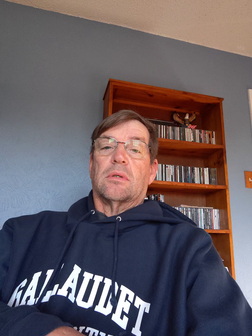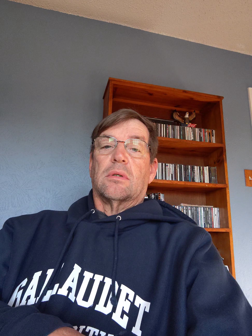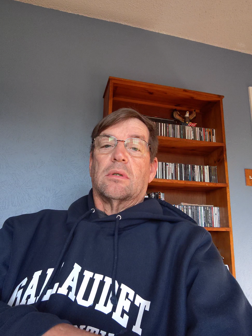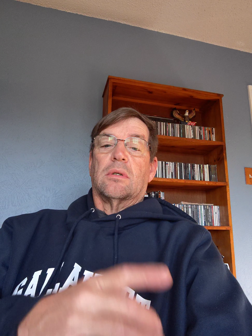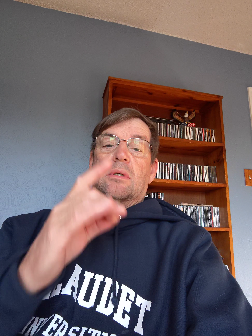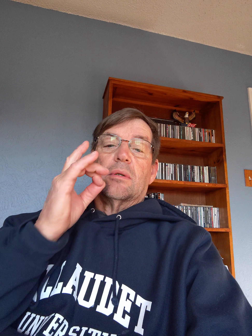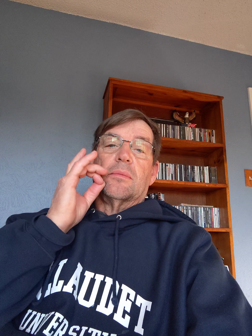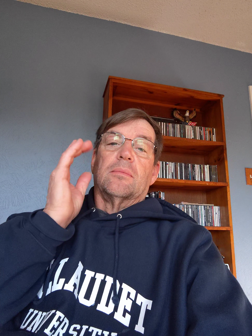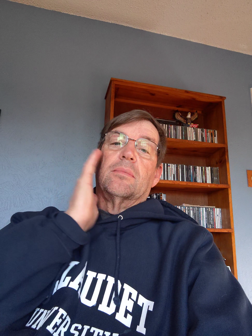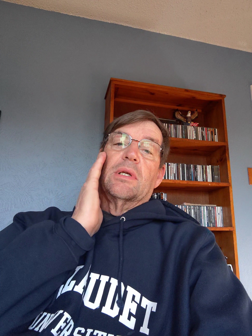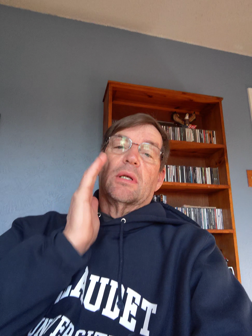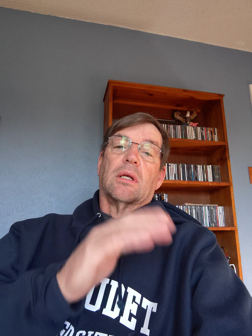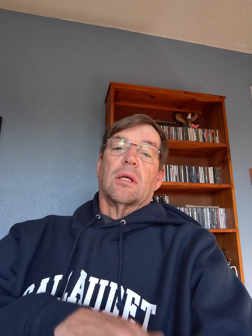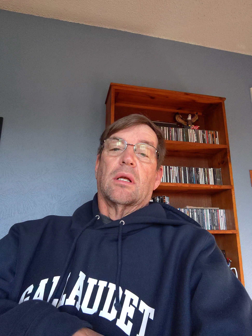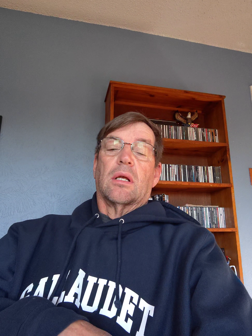bee